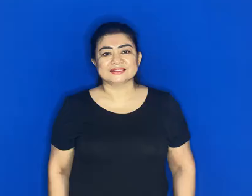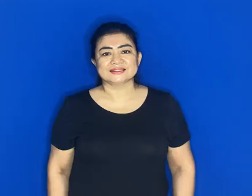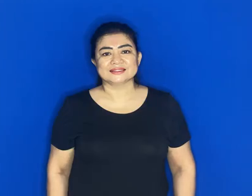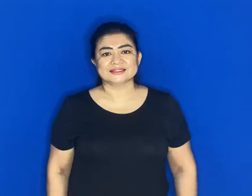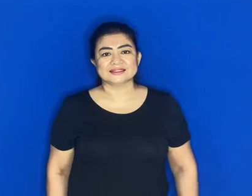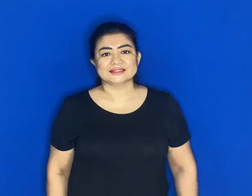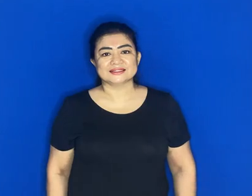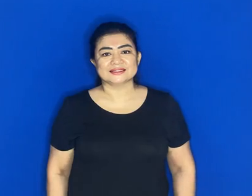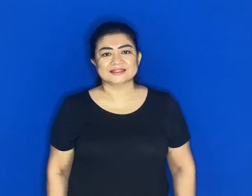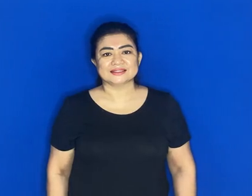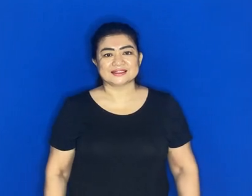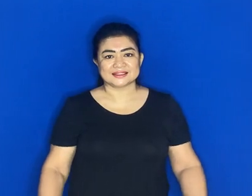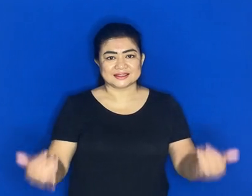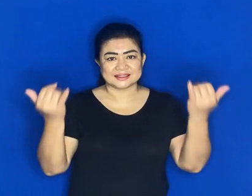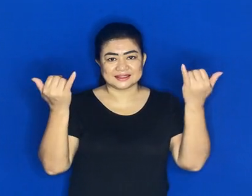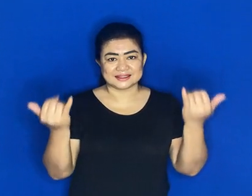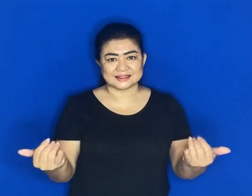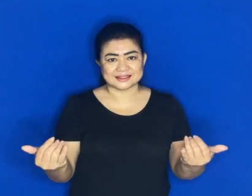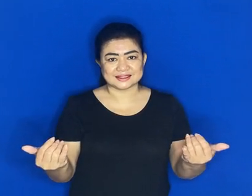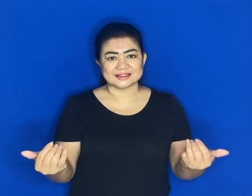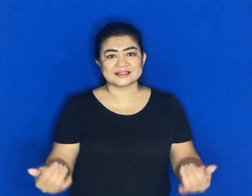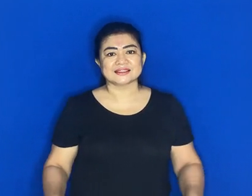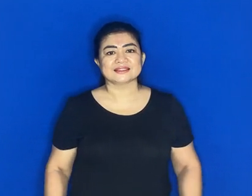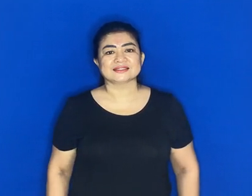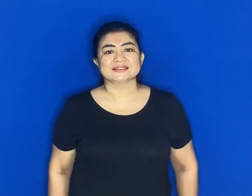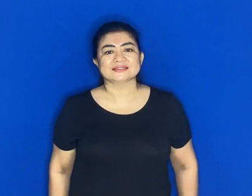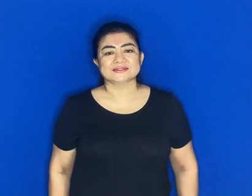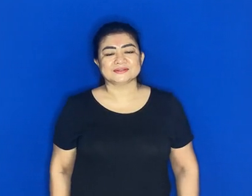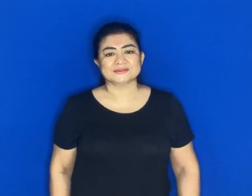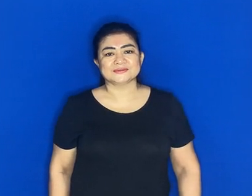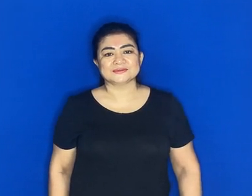today